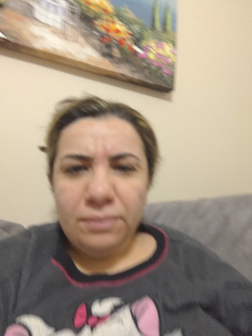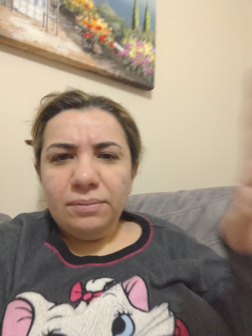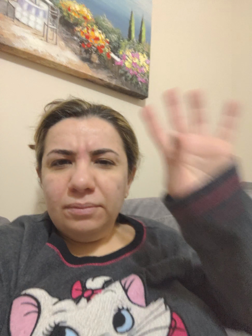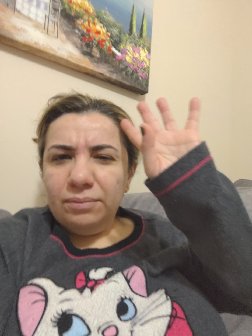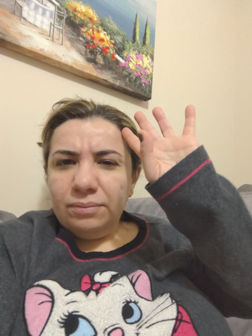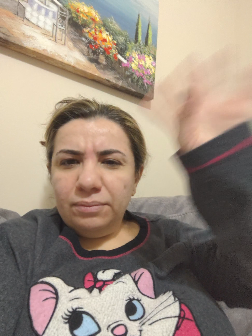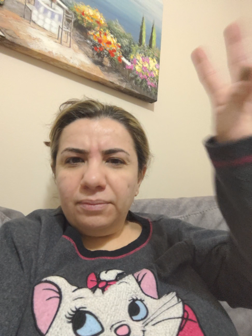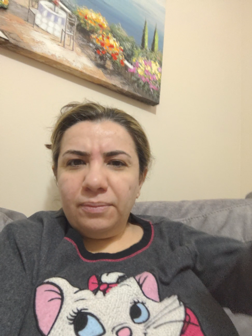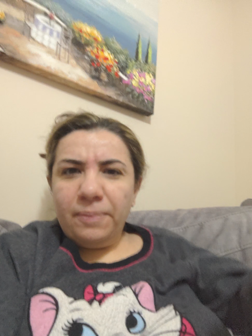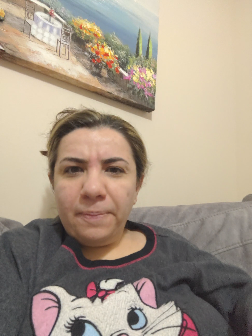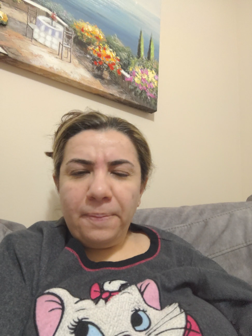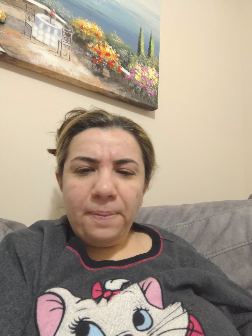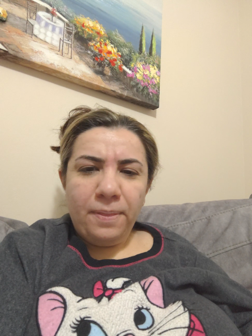pretend